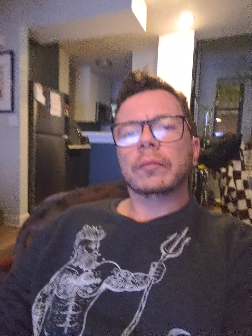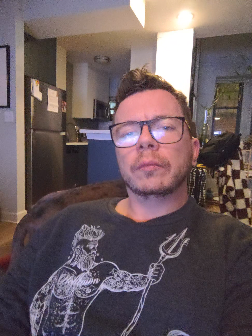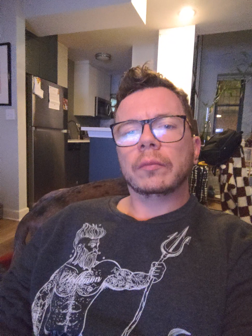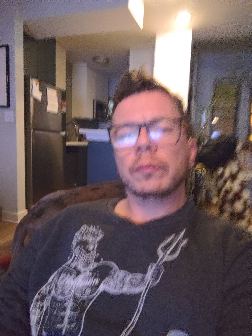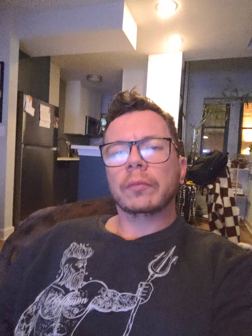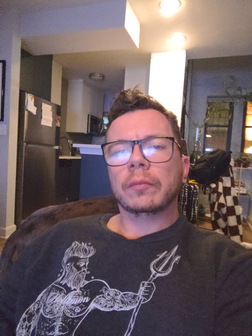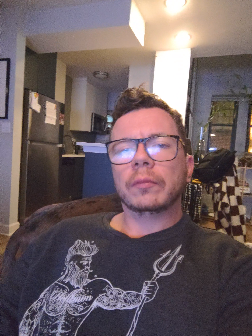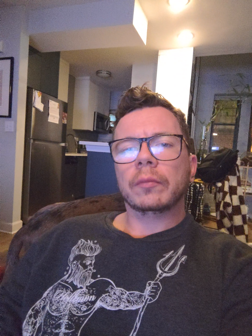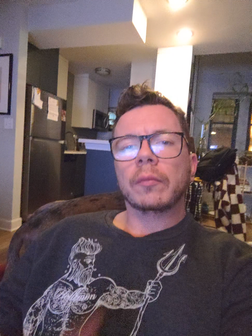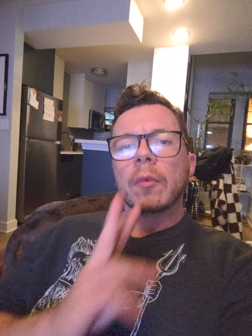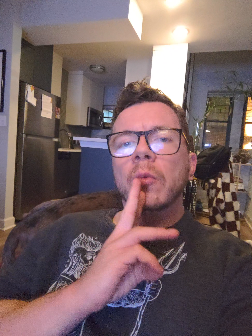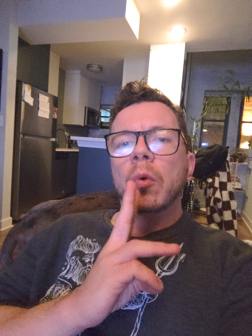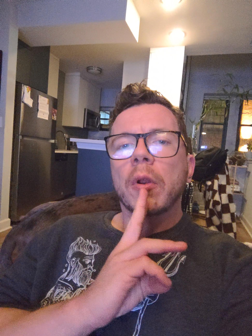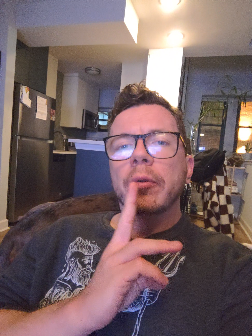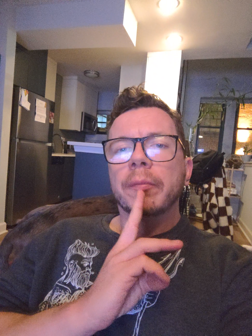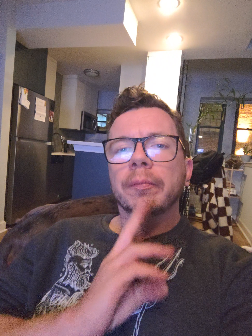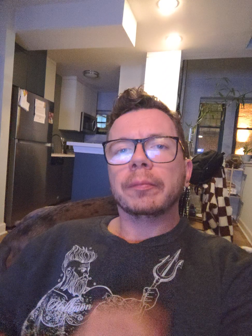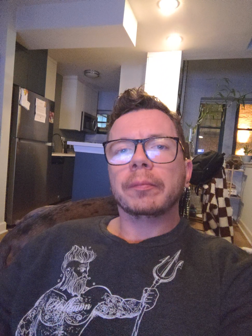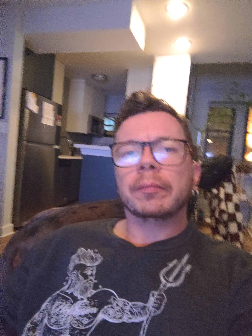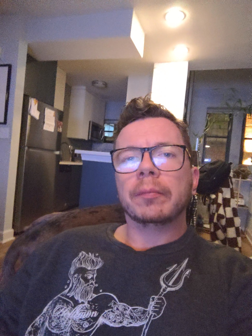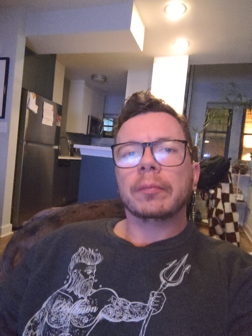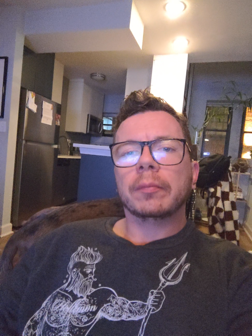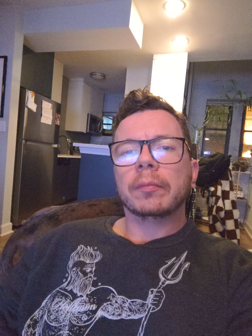water